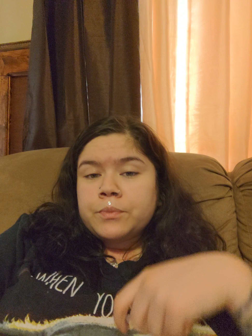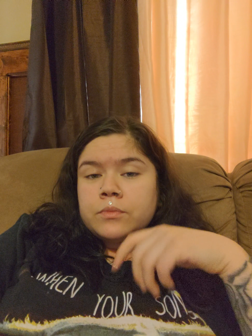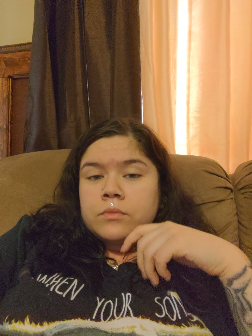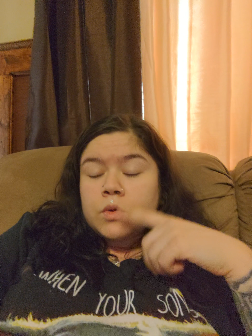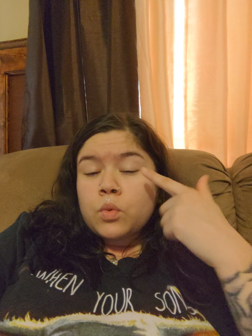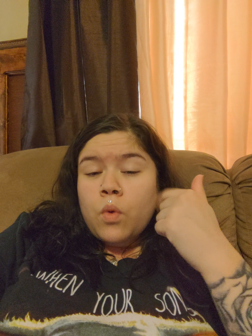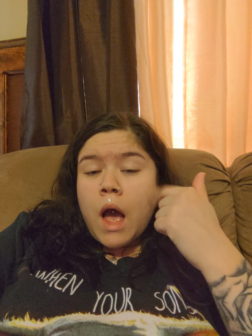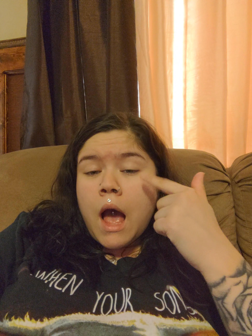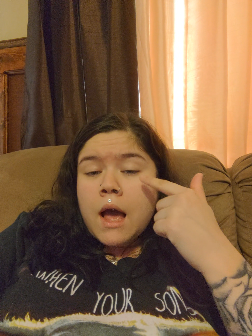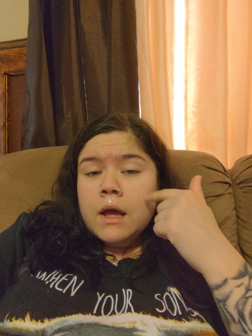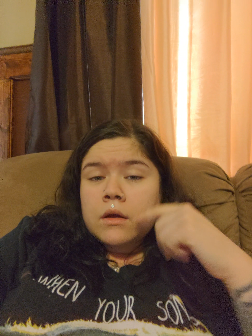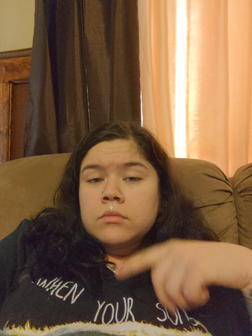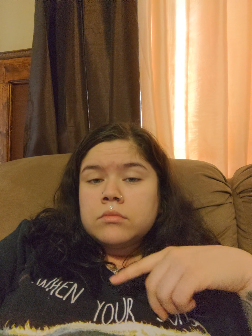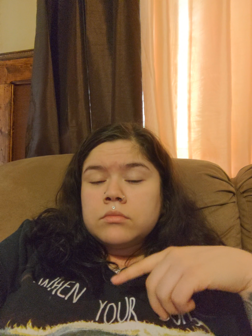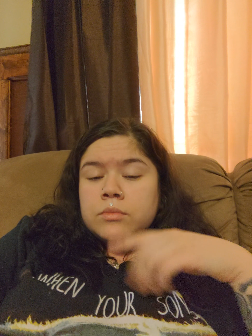cry